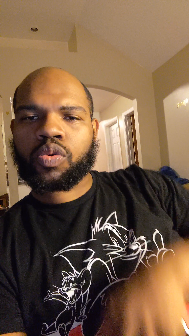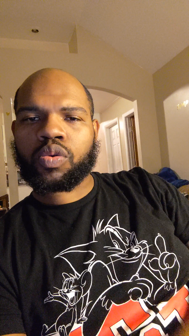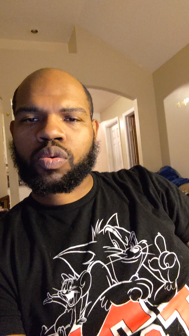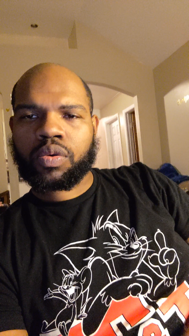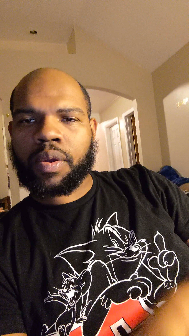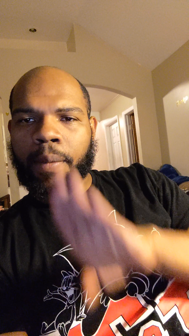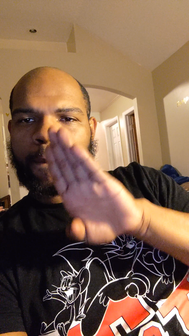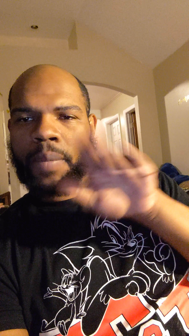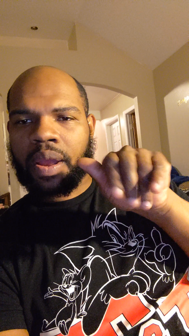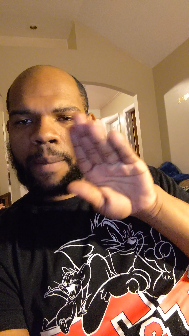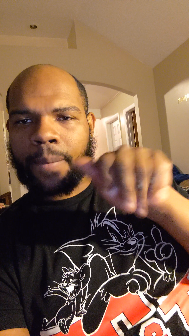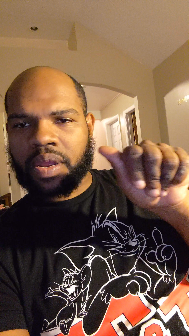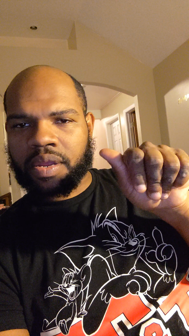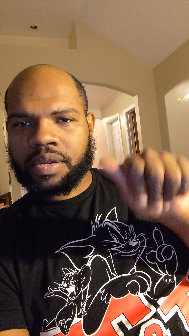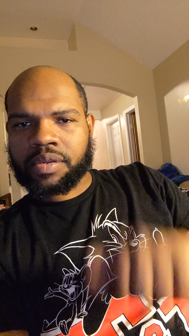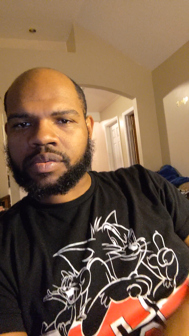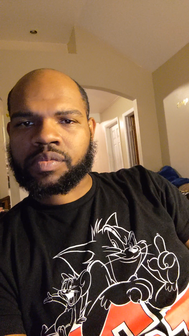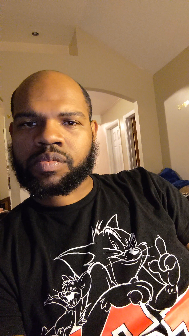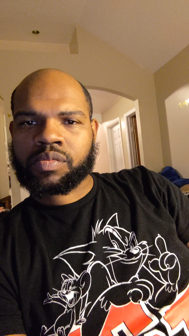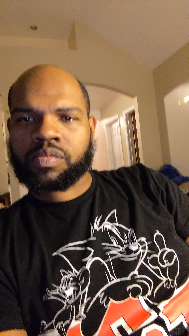baa baa